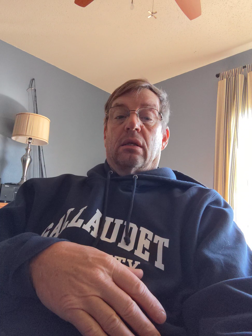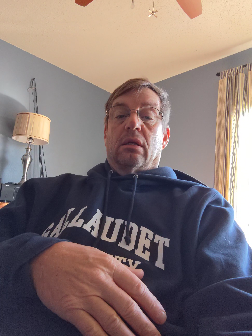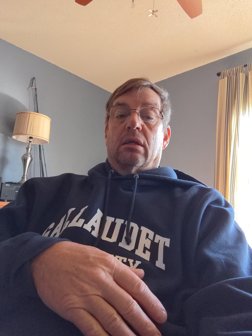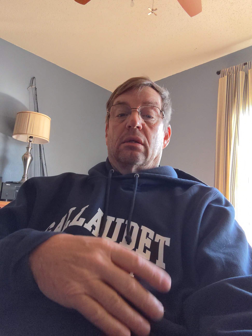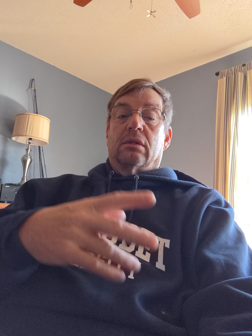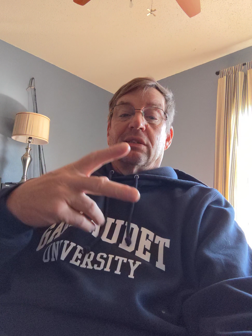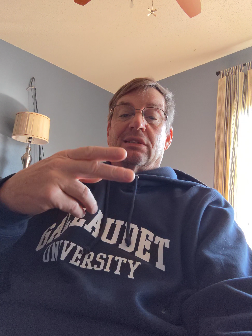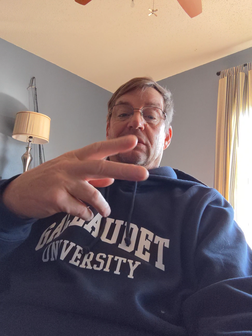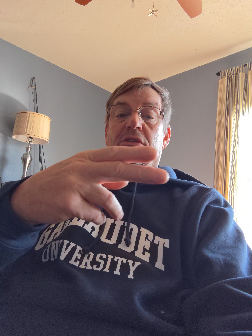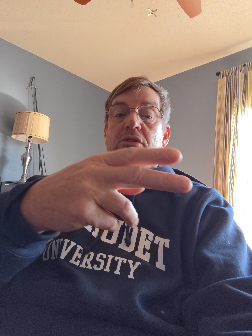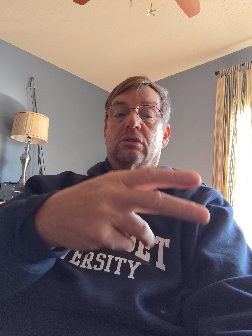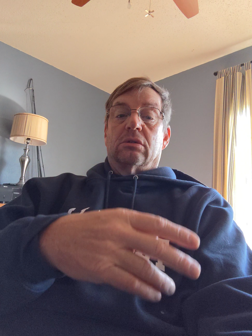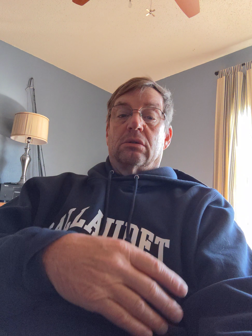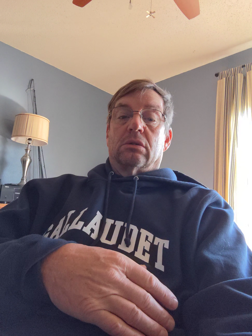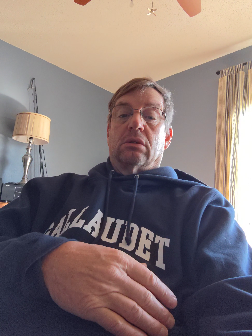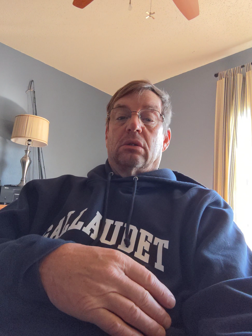scissors